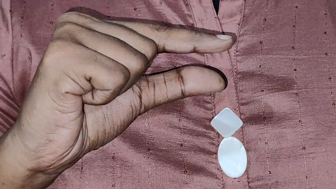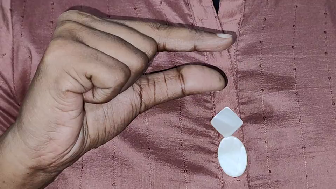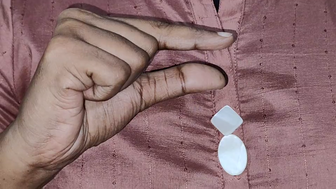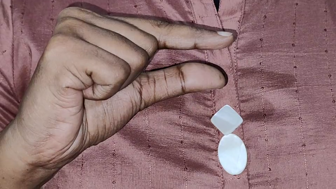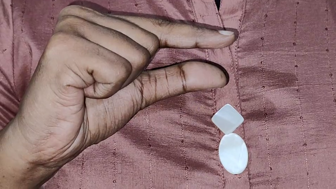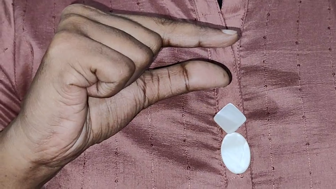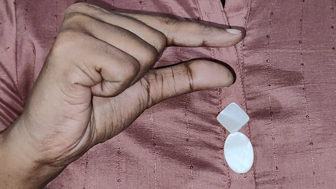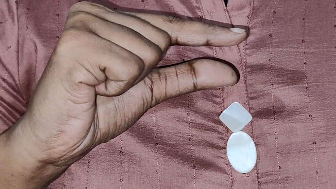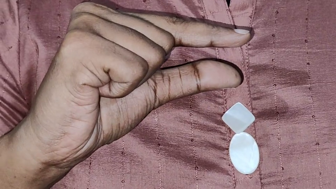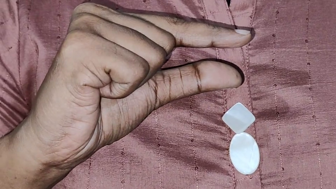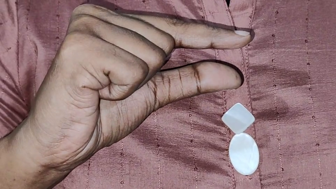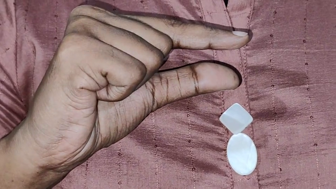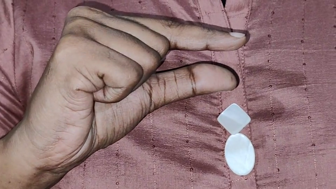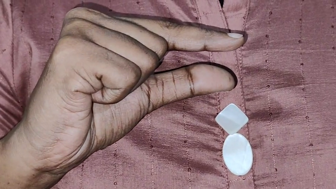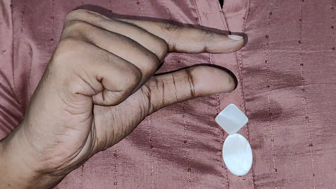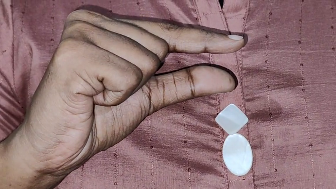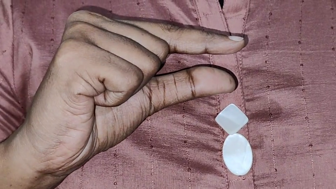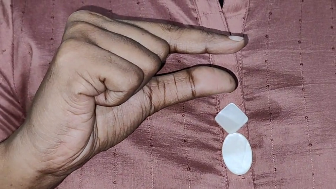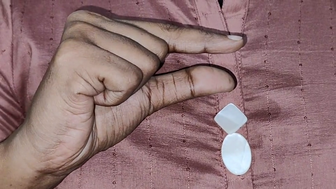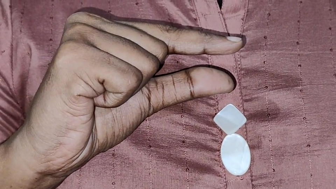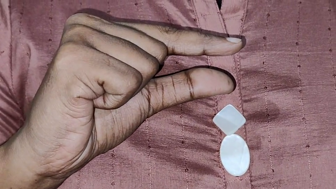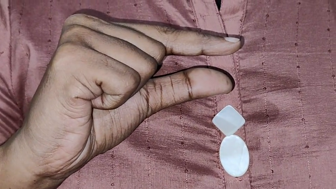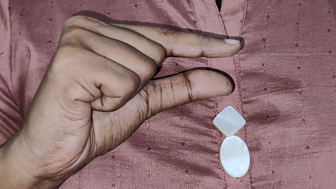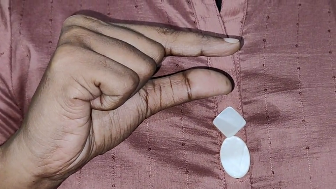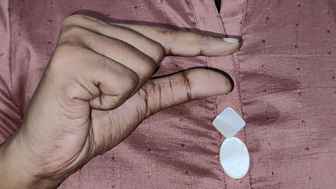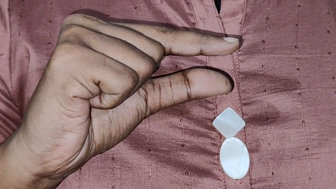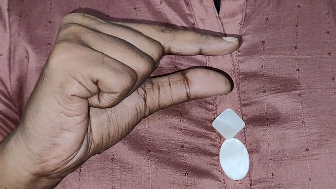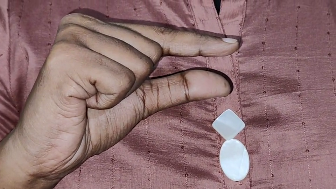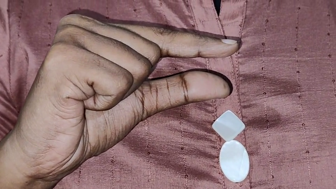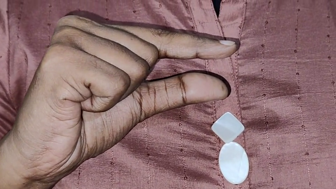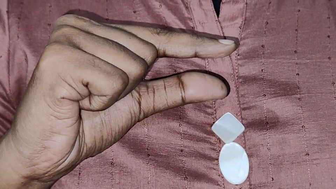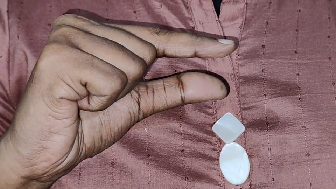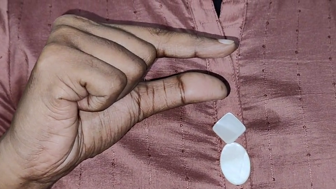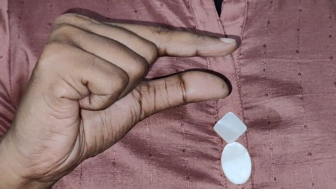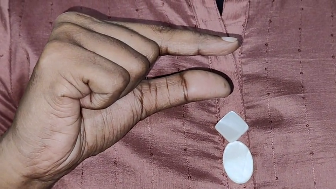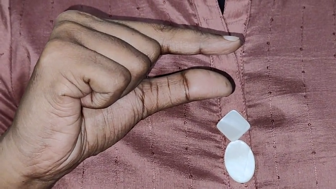ഉ